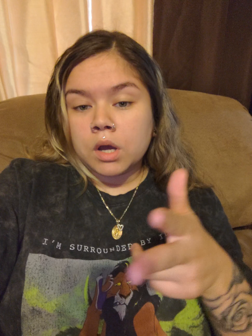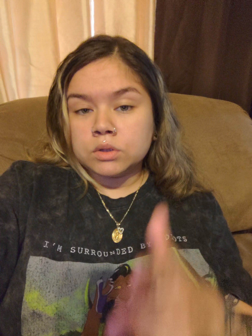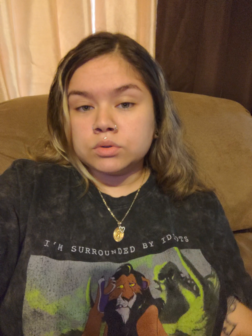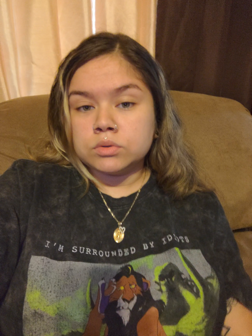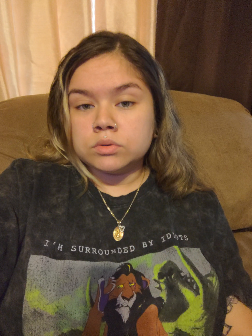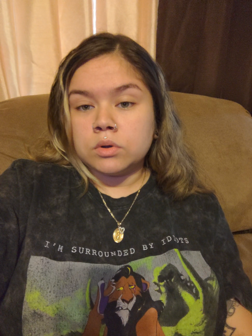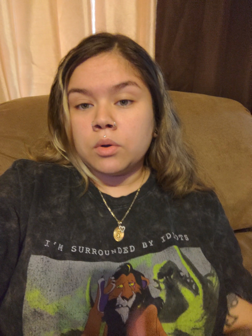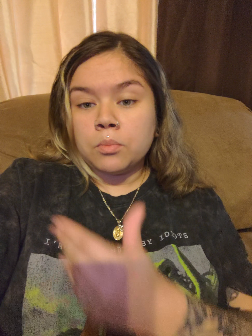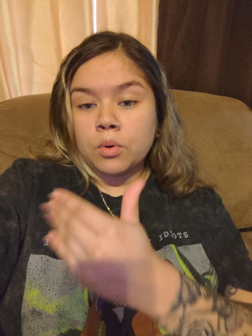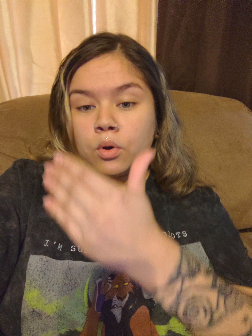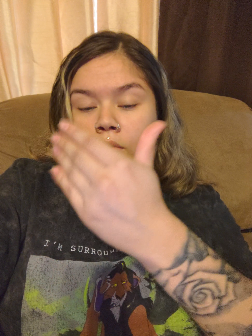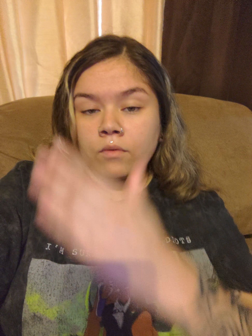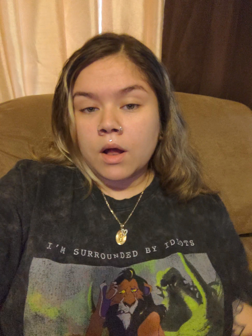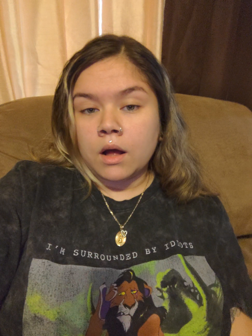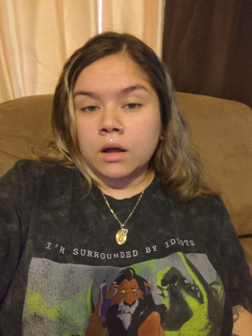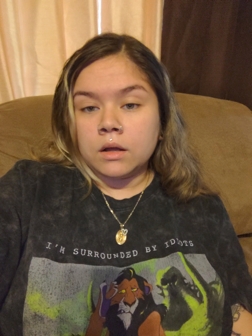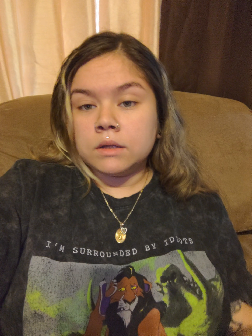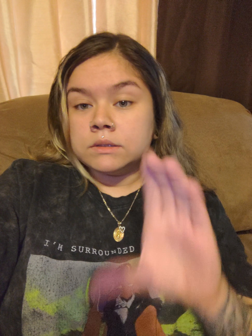butterfly